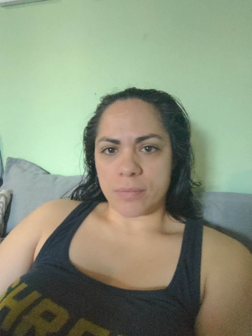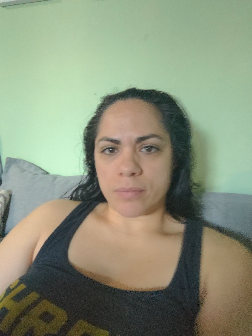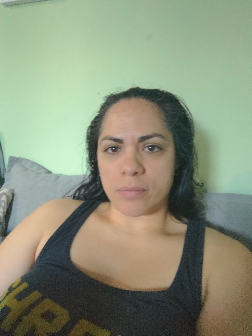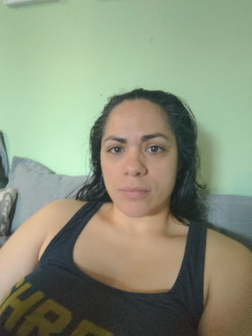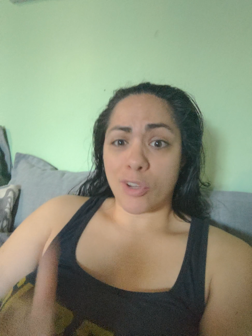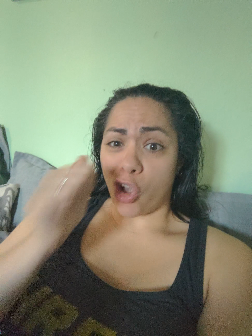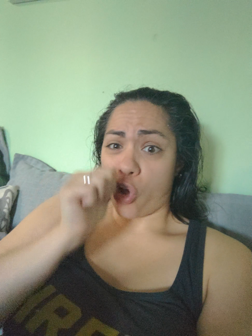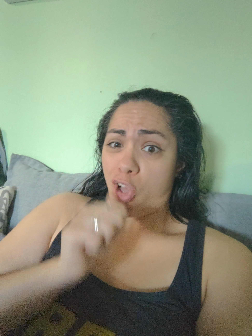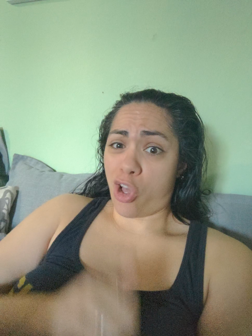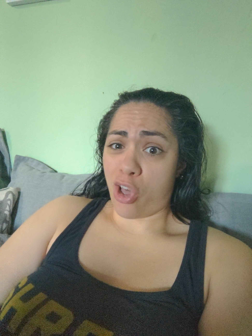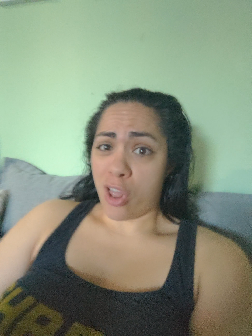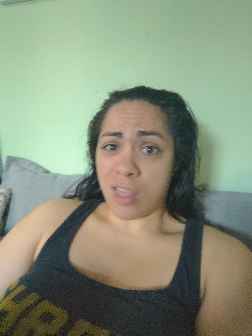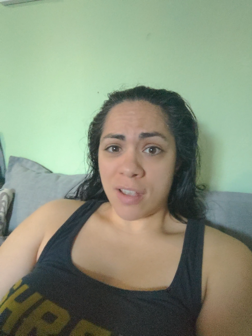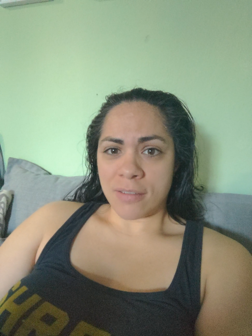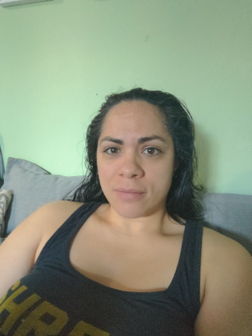girl